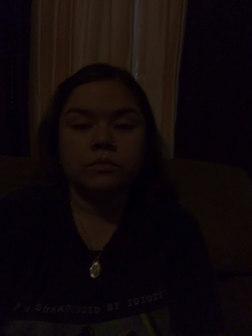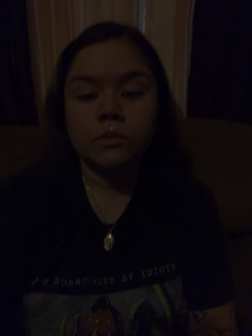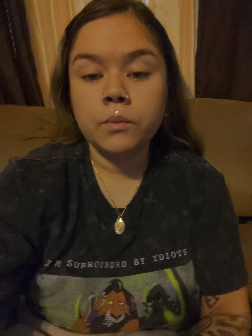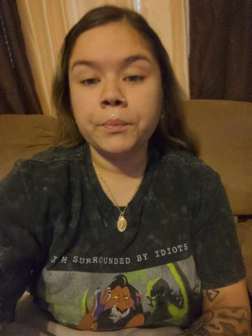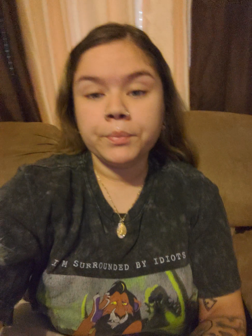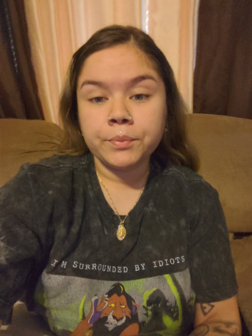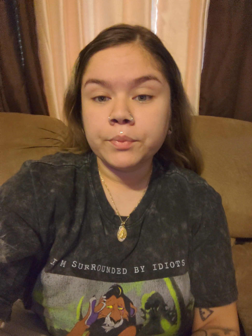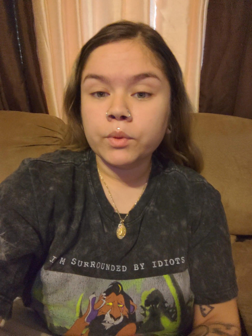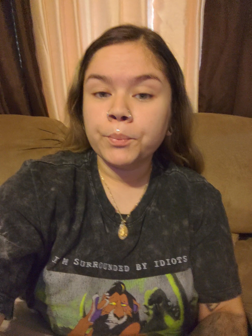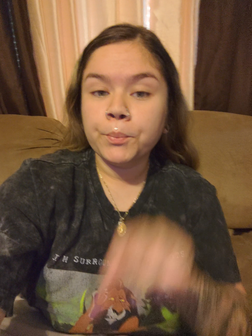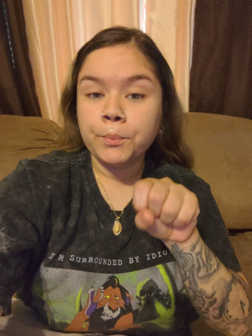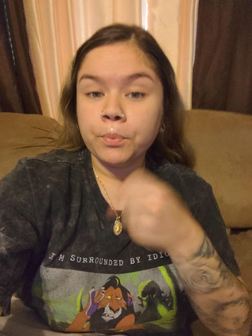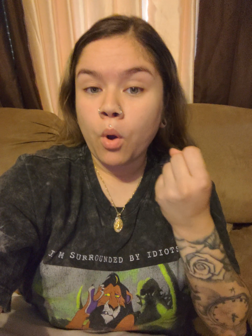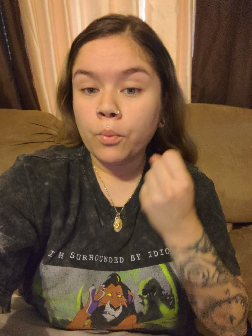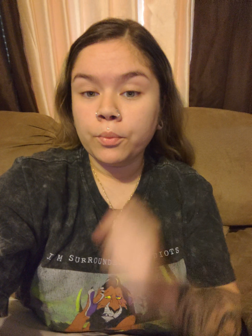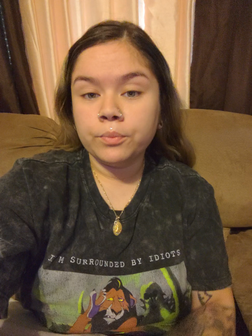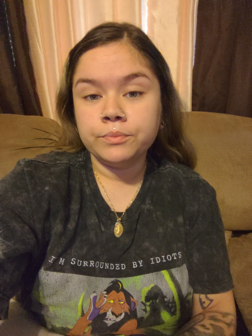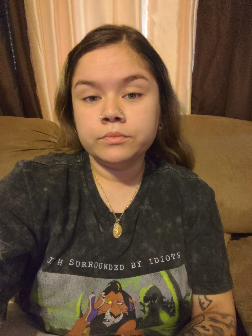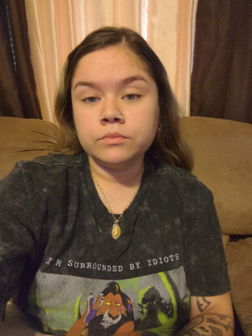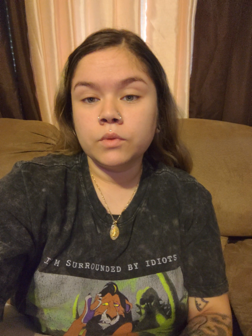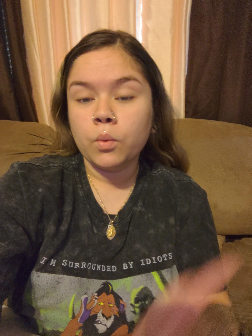broken